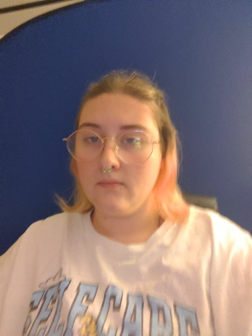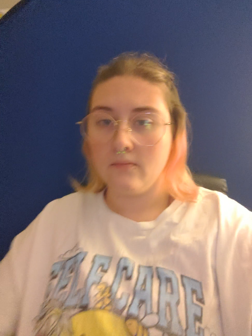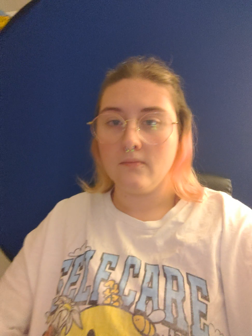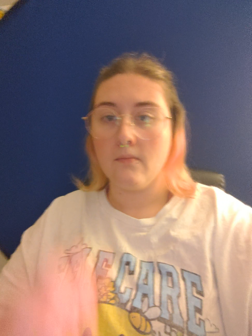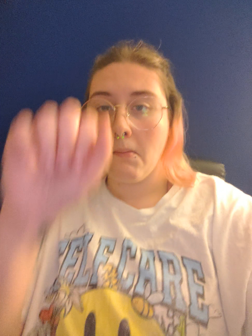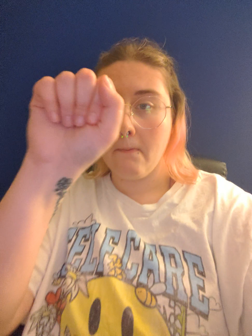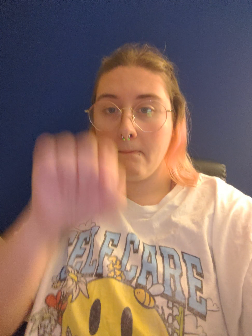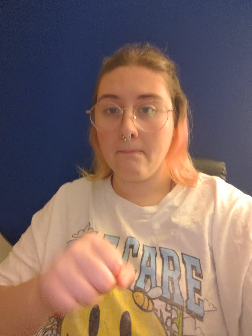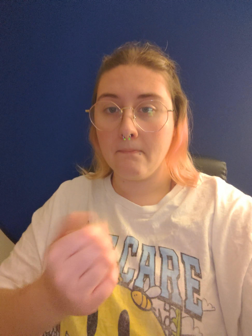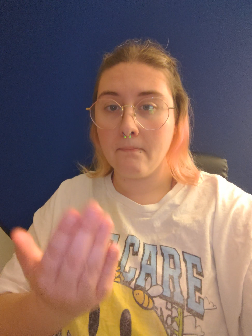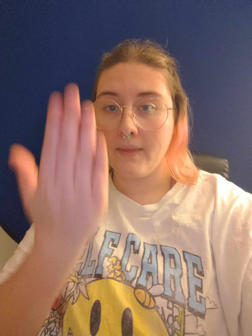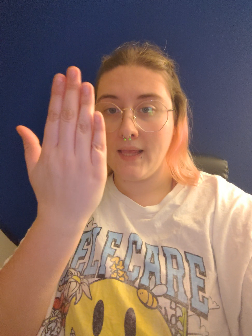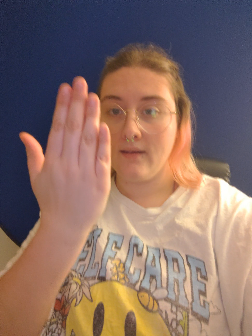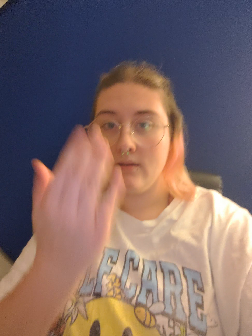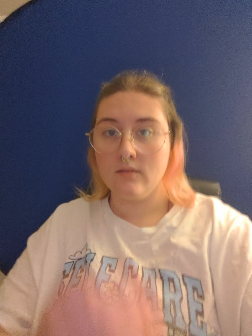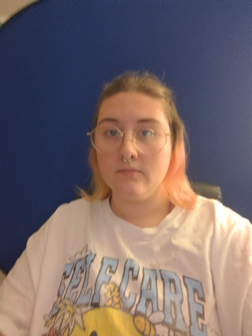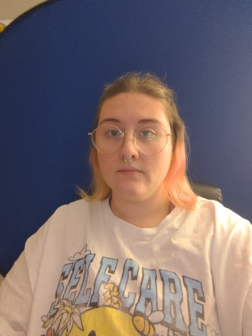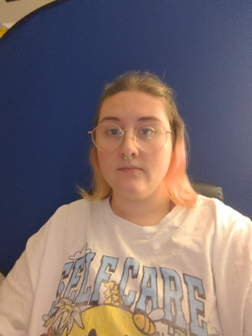mitten